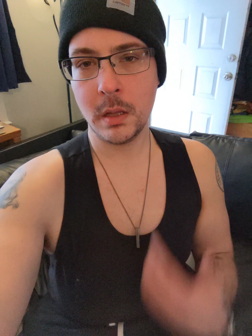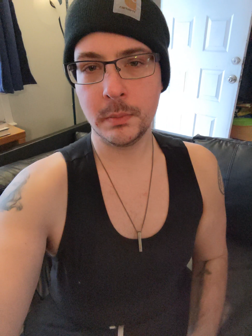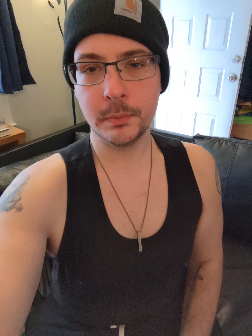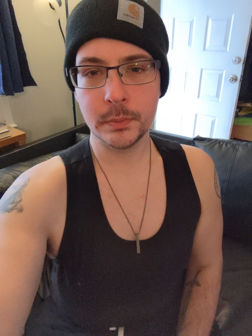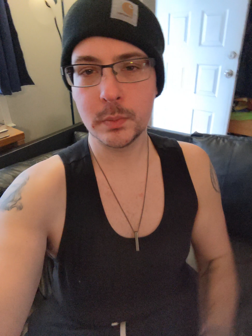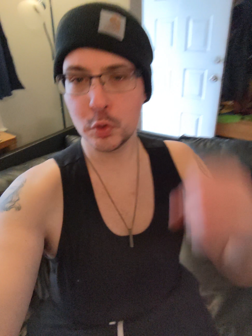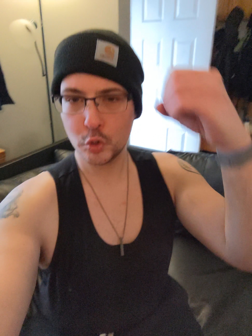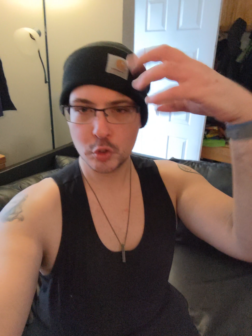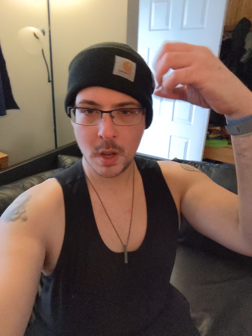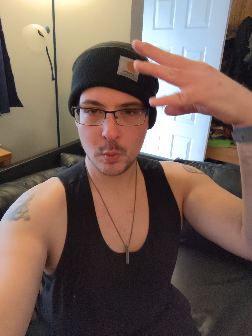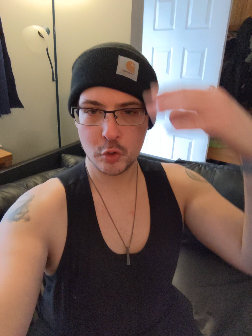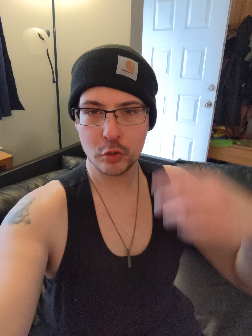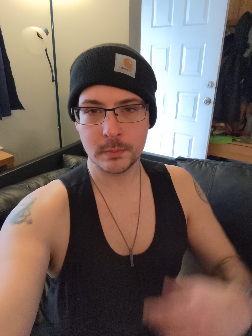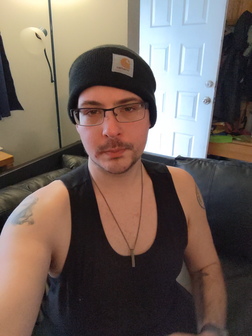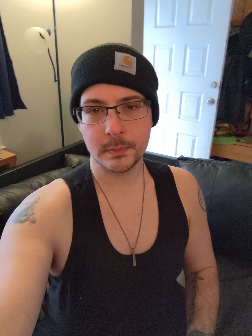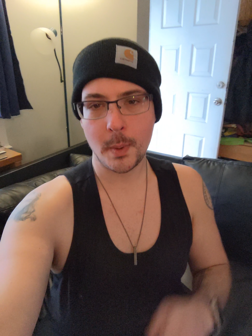shower